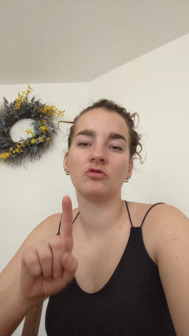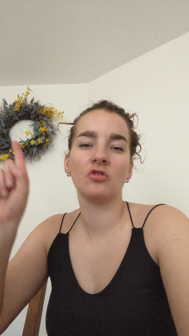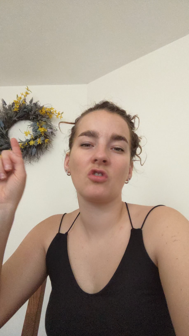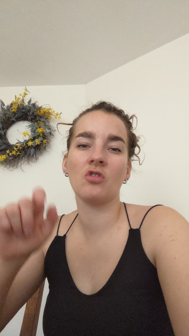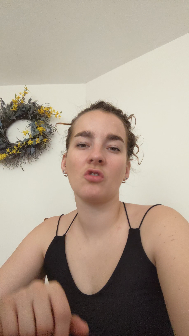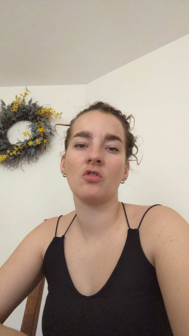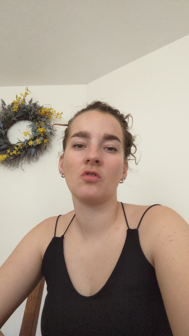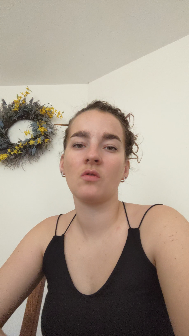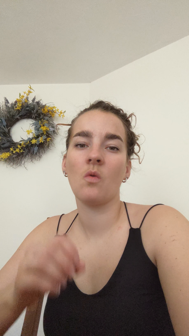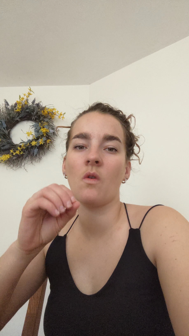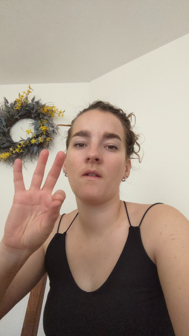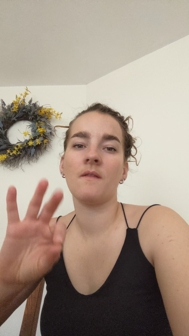of